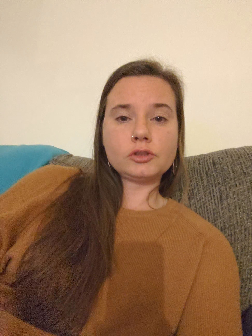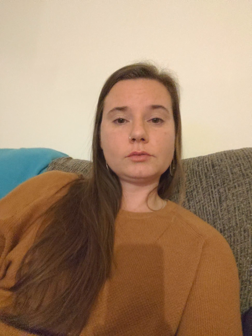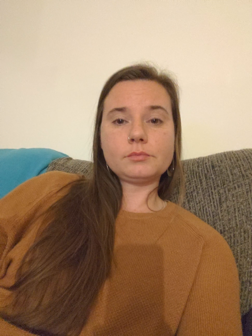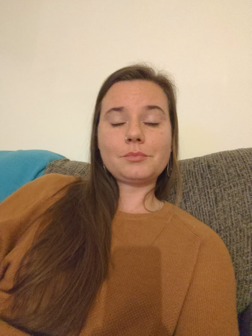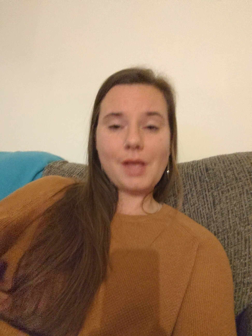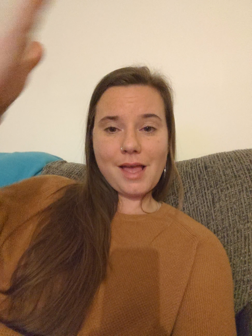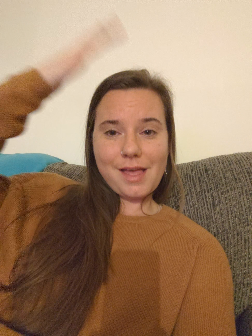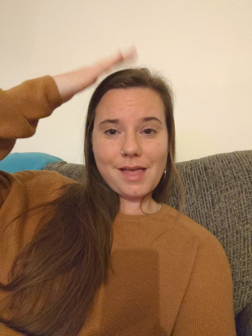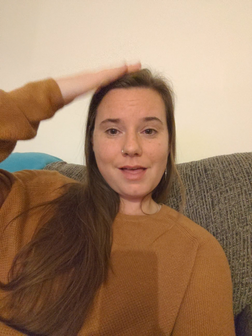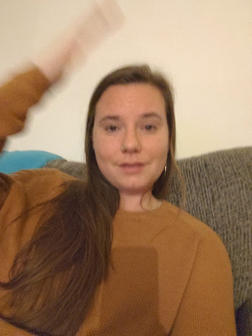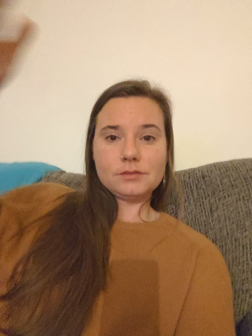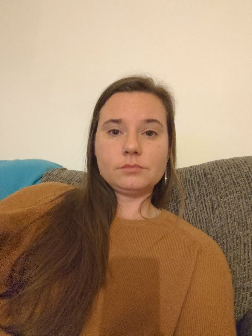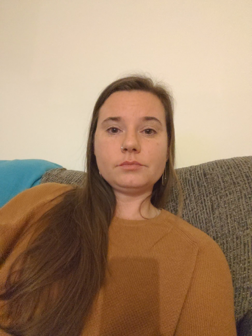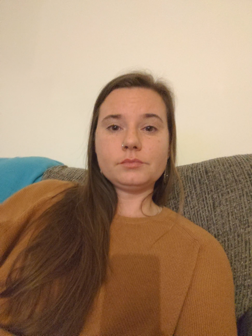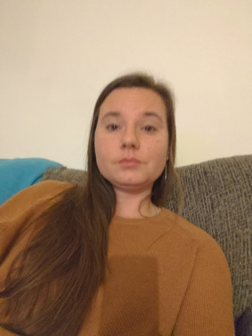hat